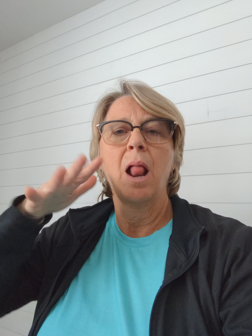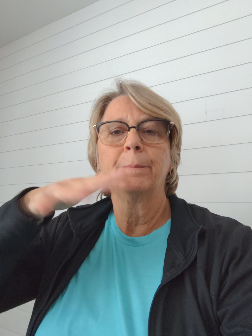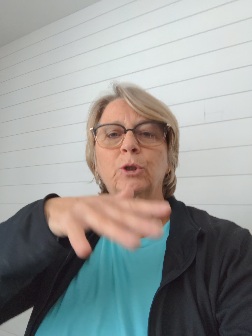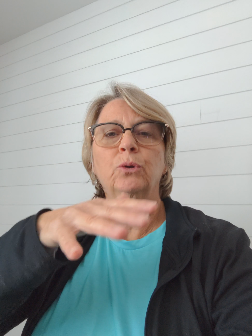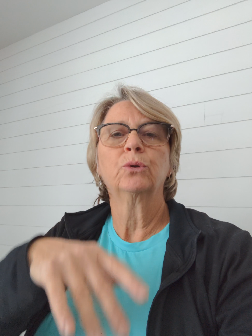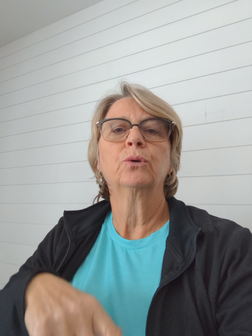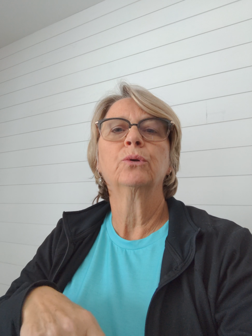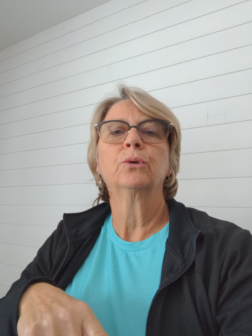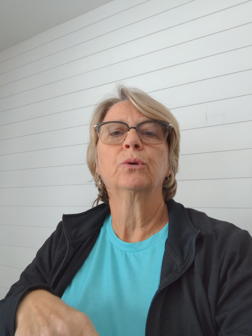helicopter